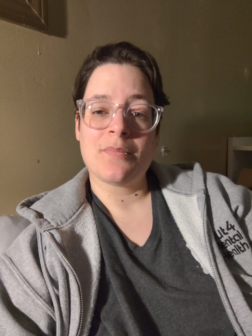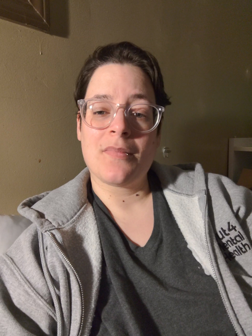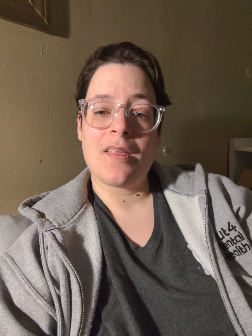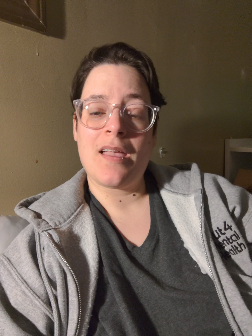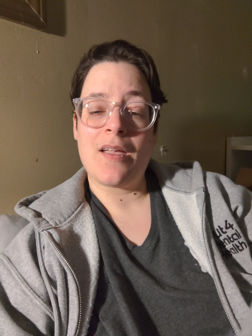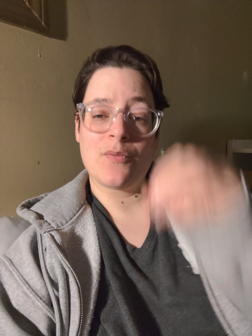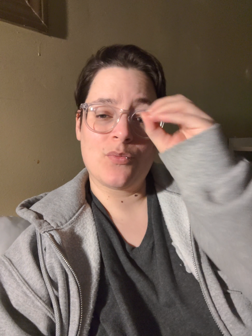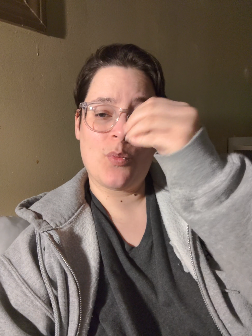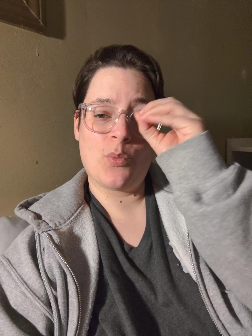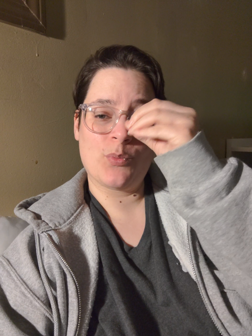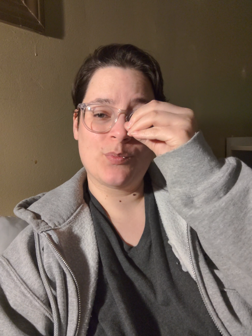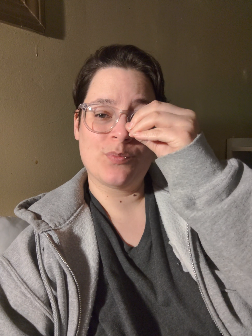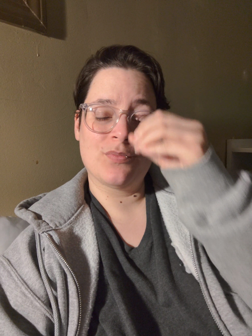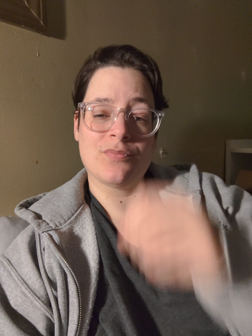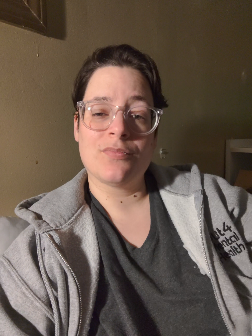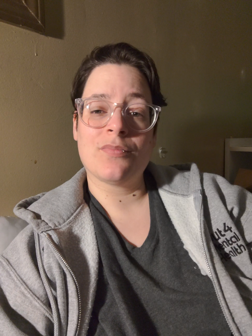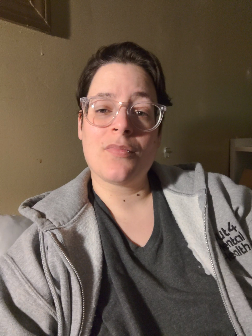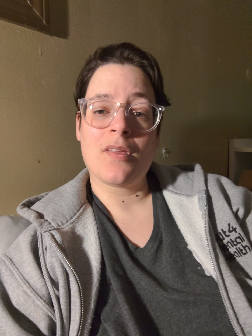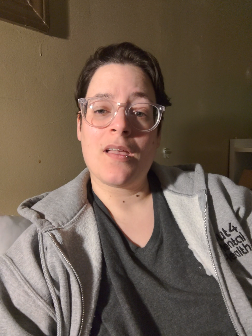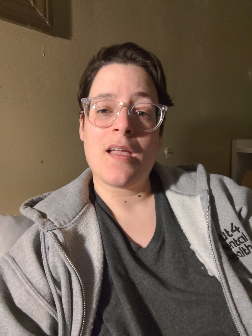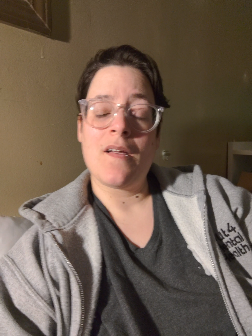owl